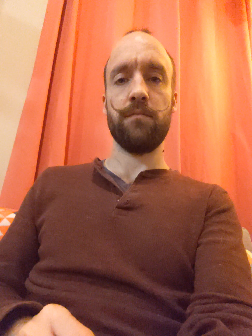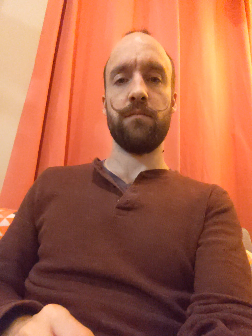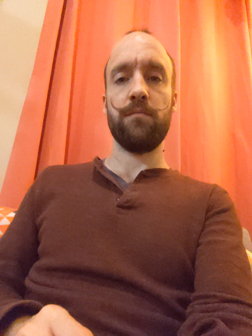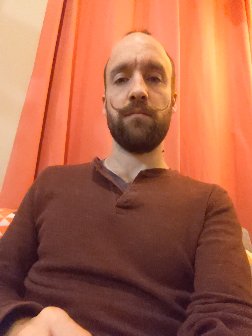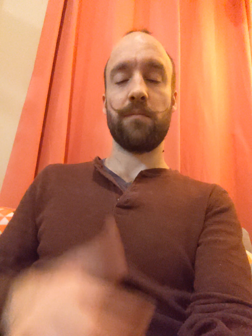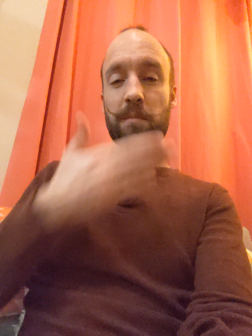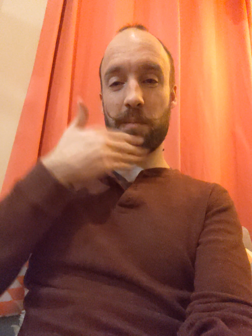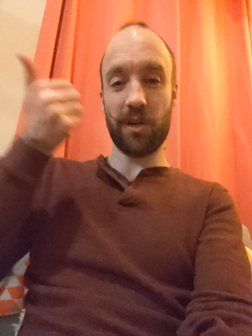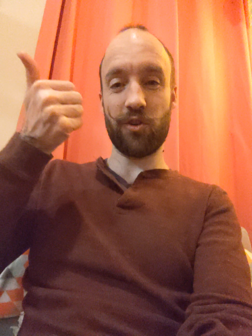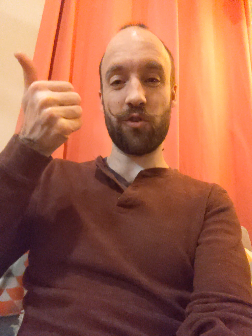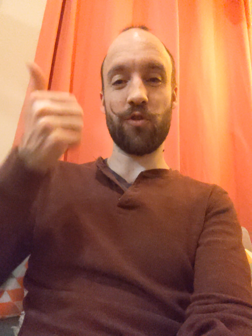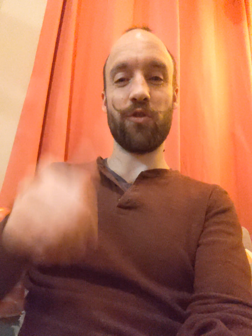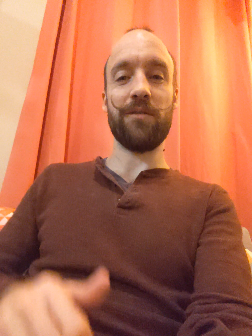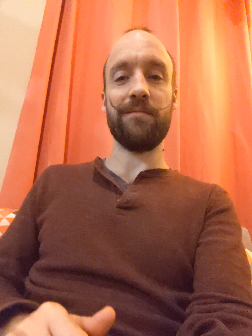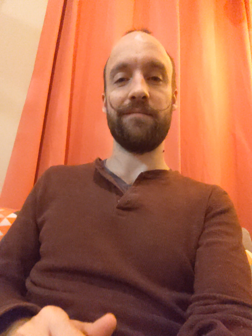better